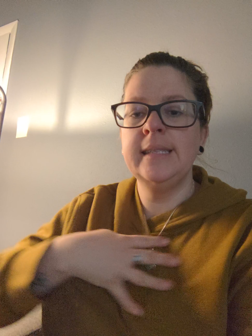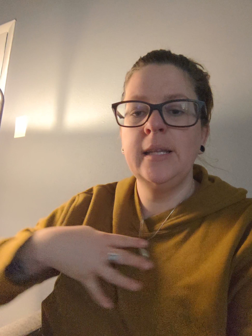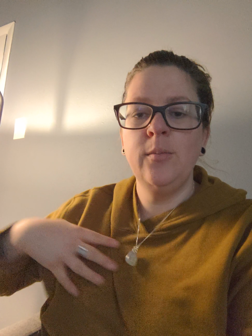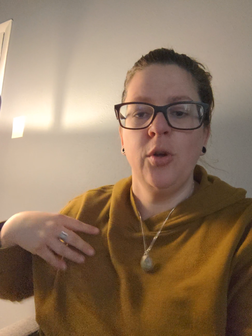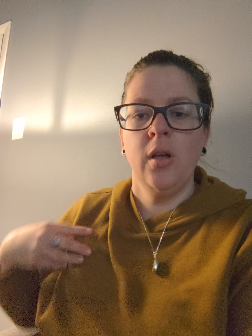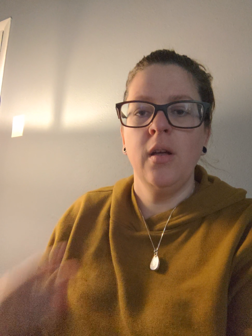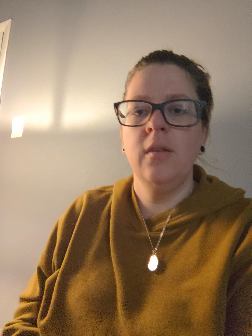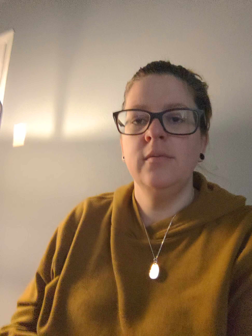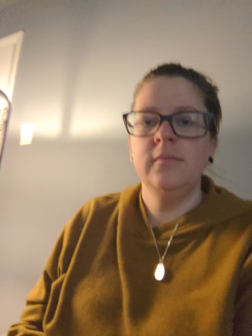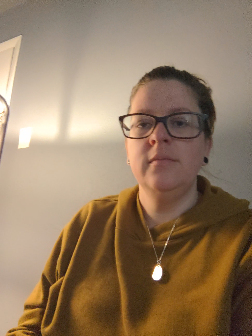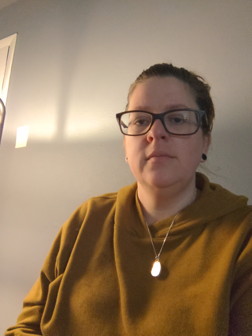zebra